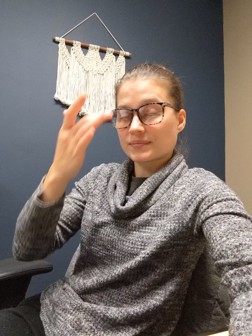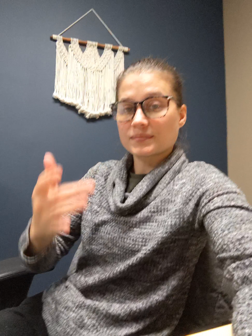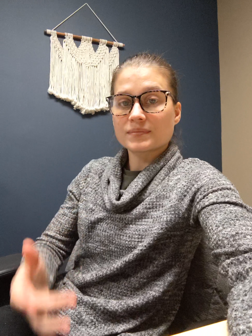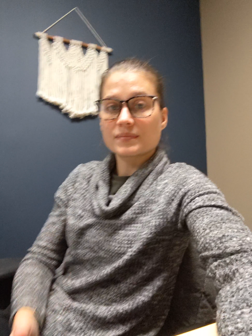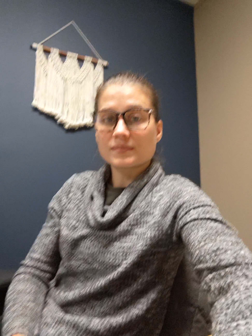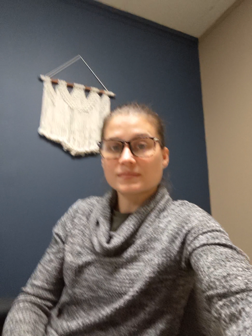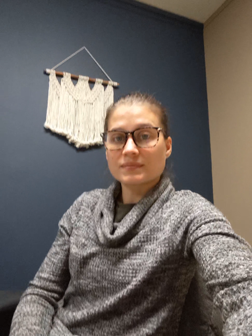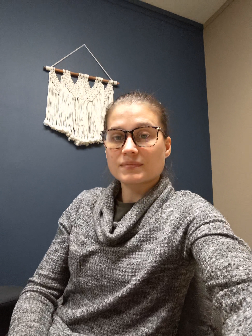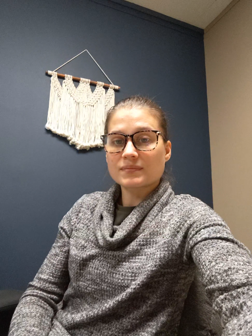dad